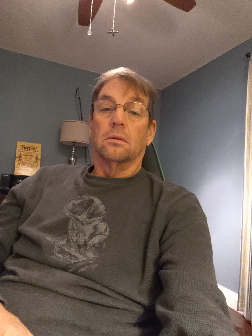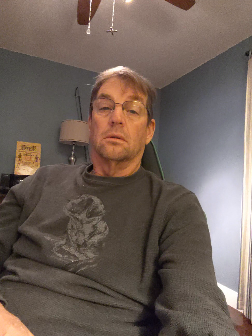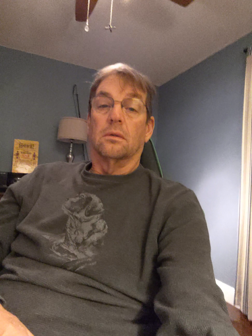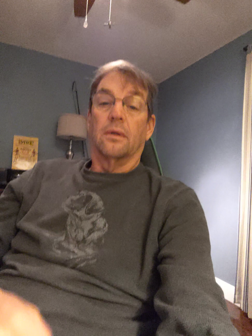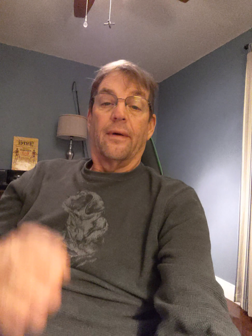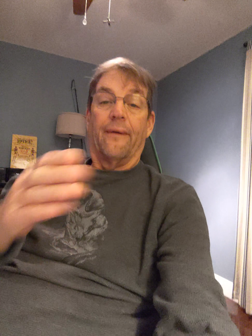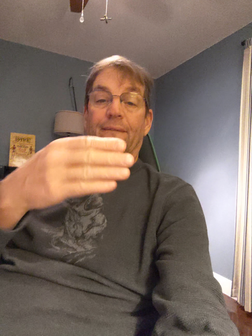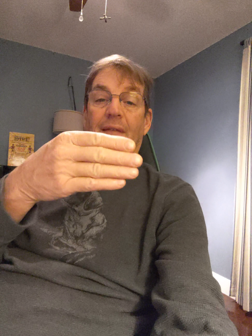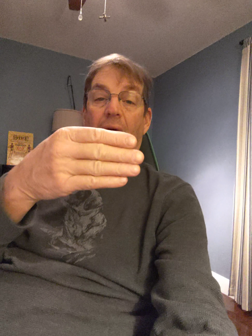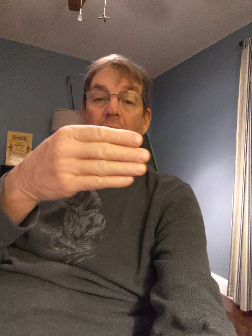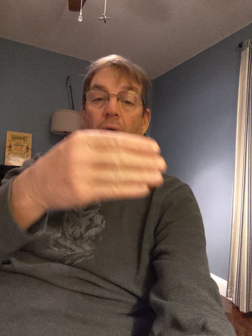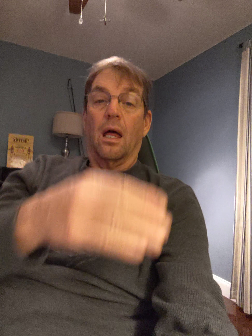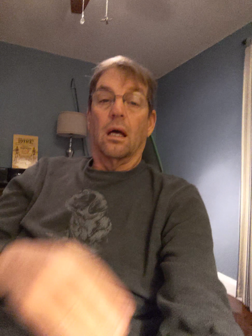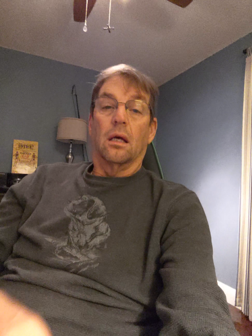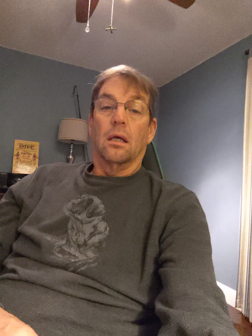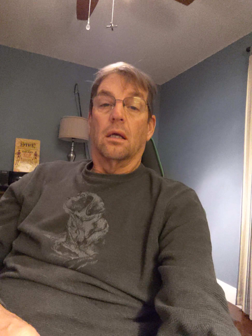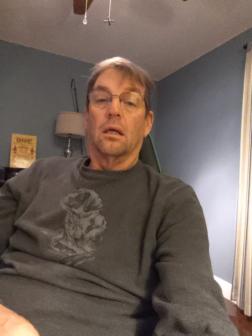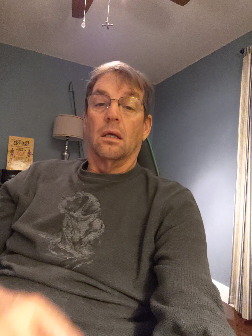flag